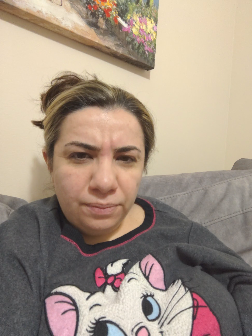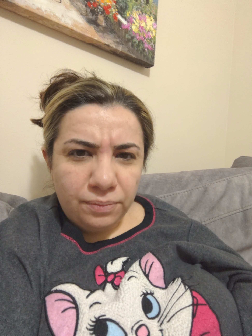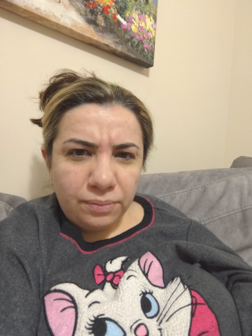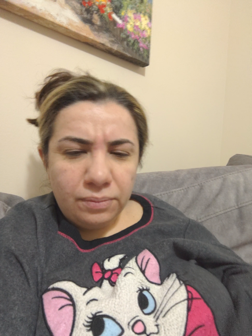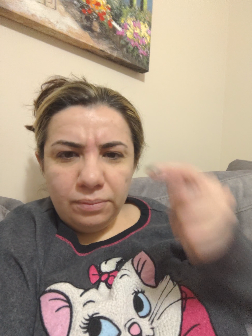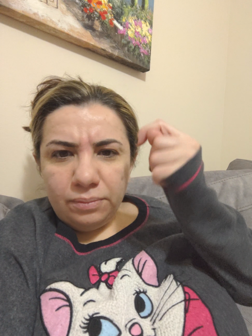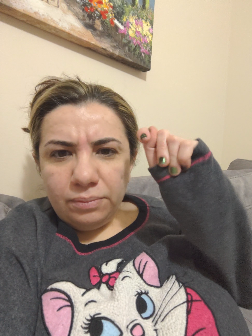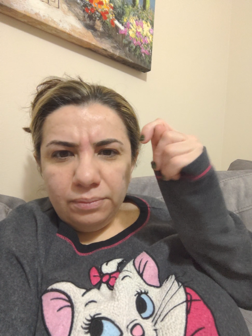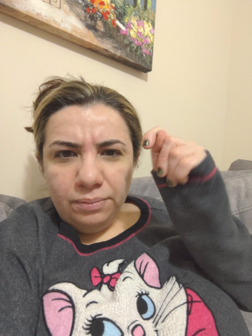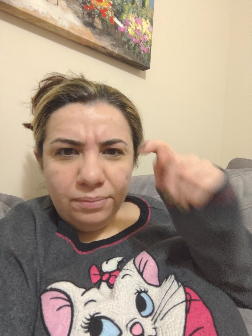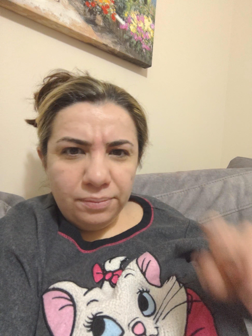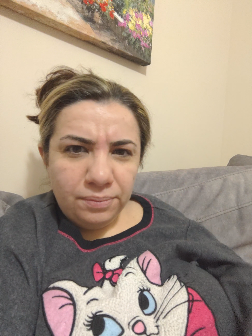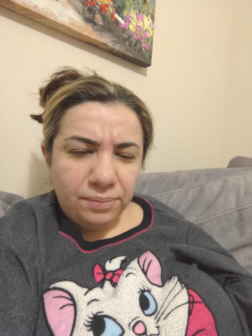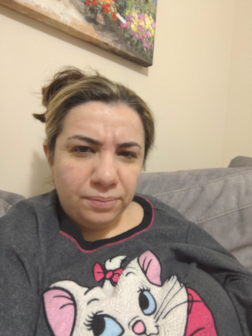toy